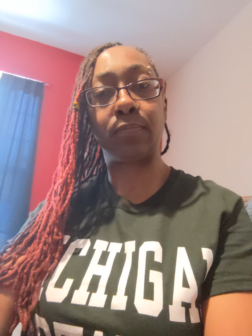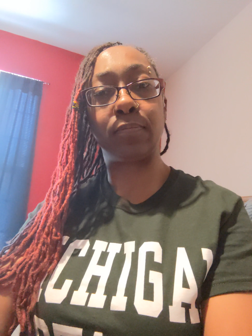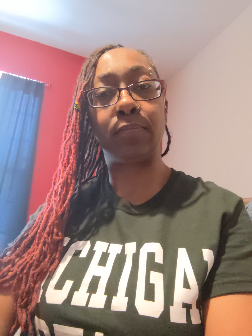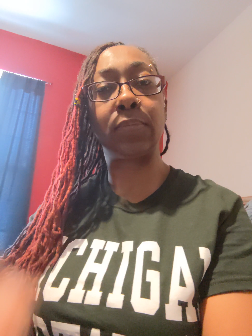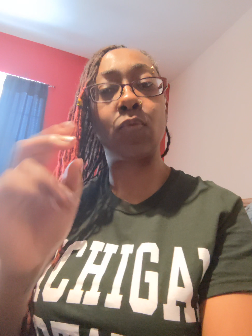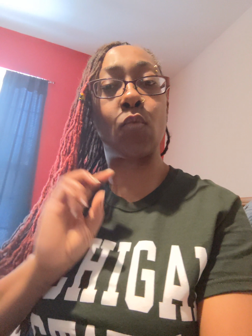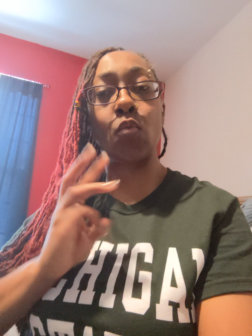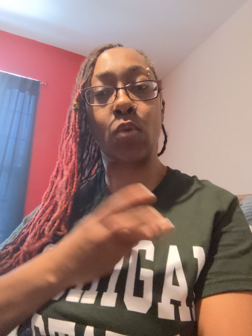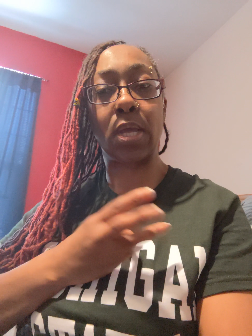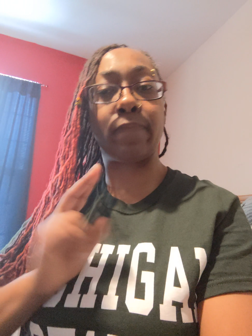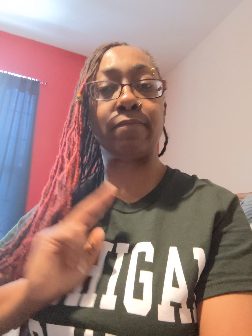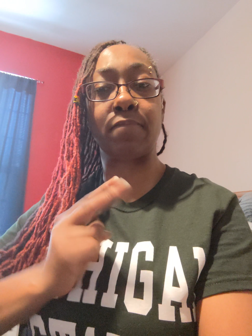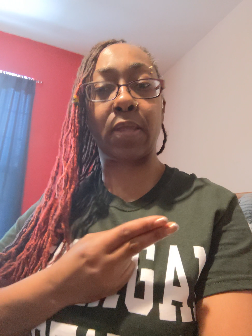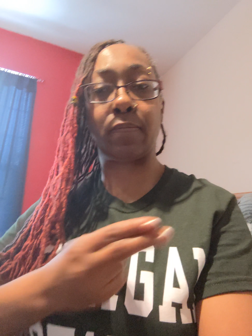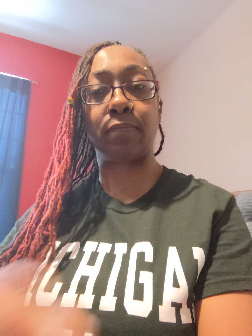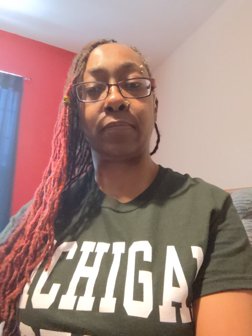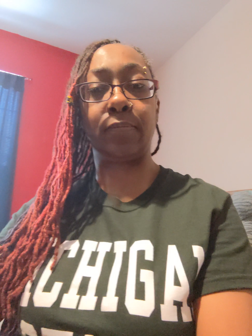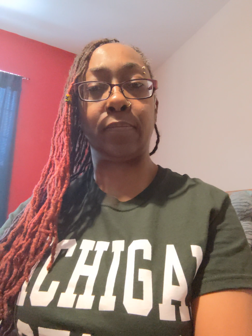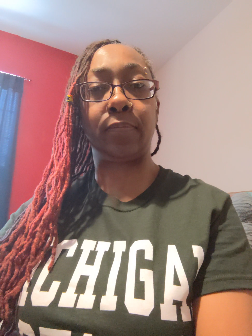we